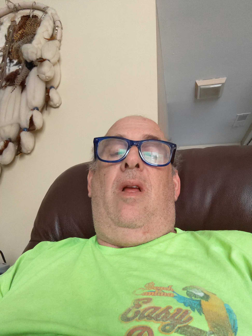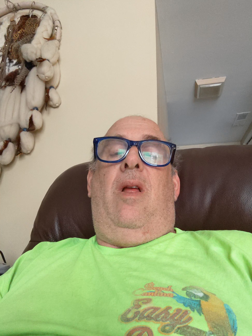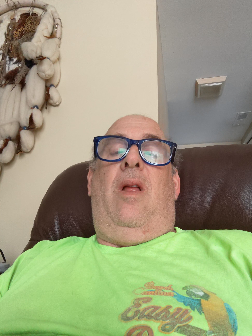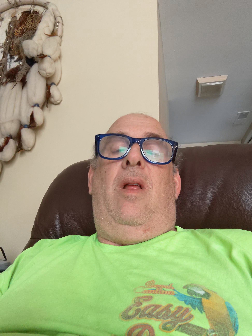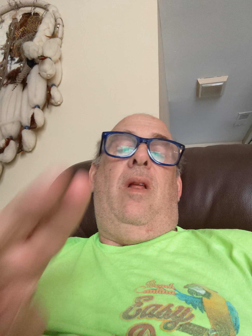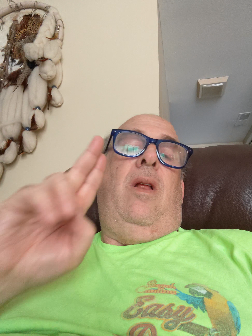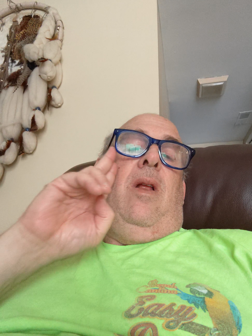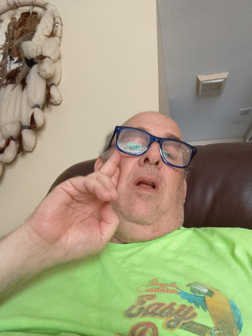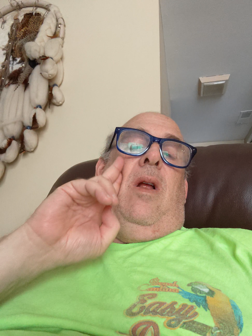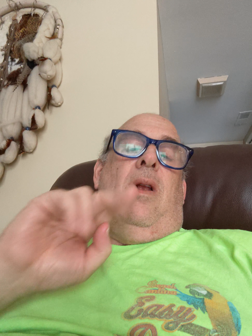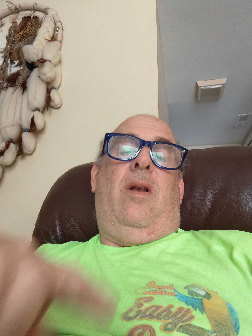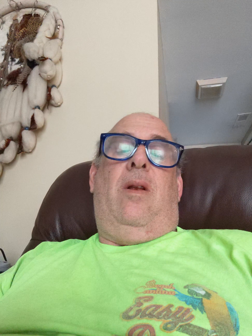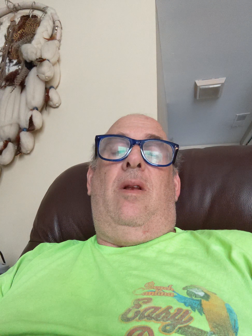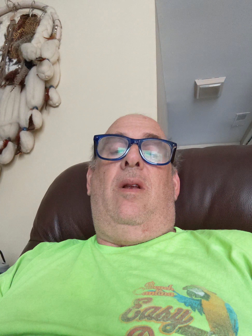uncle